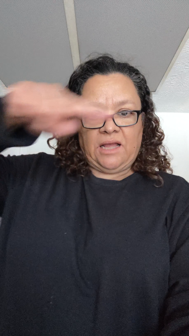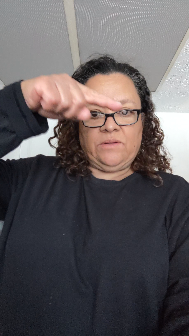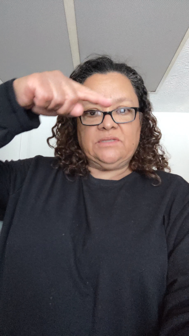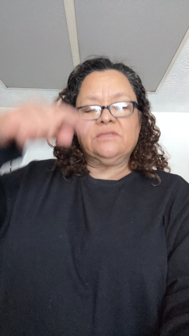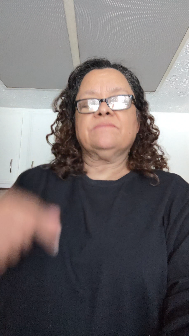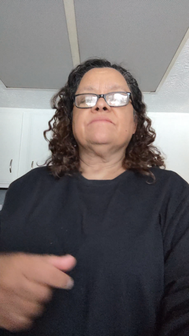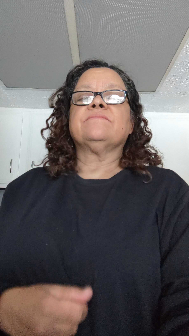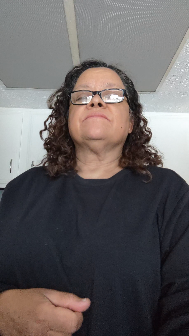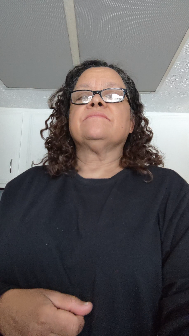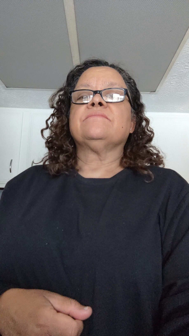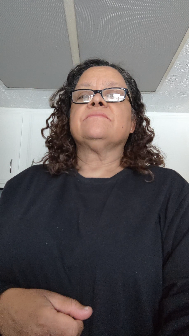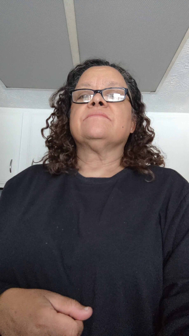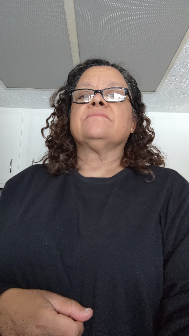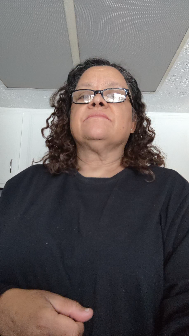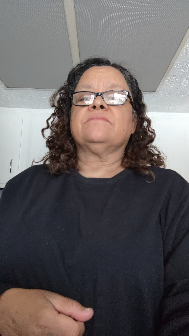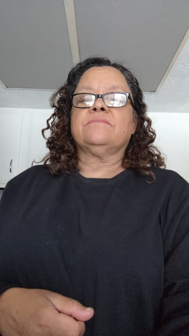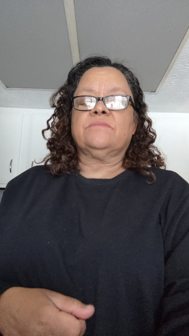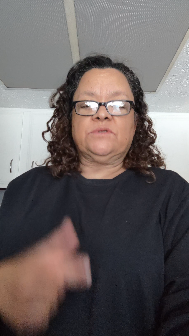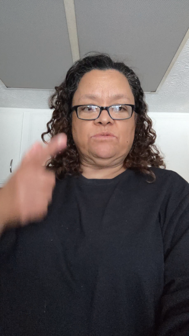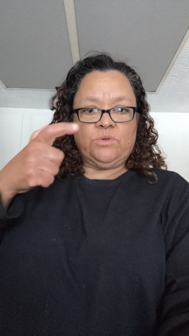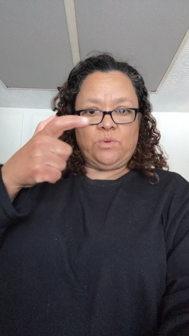run